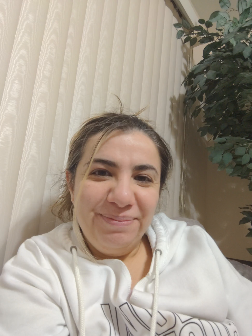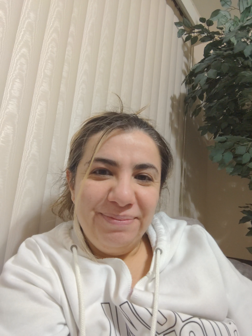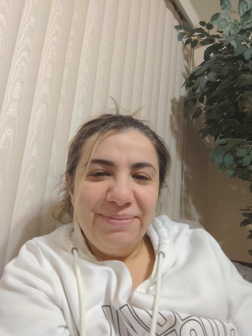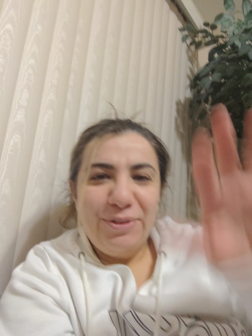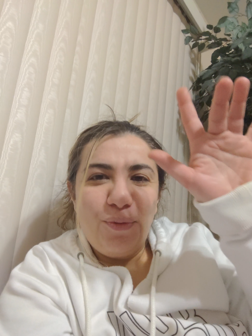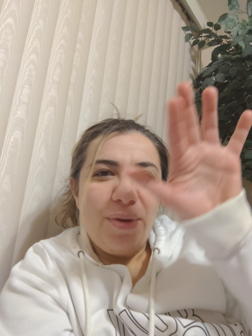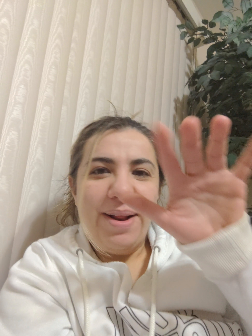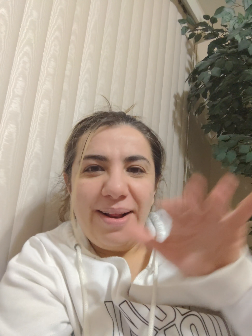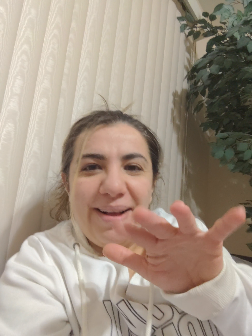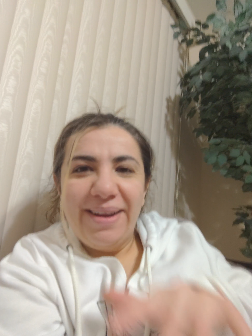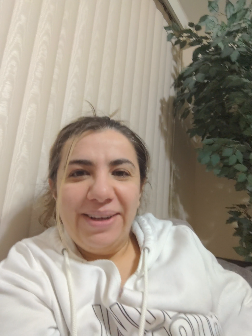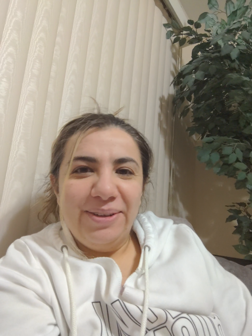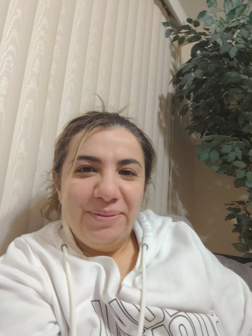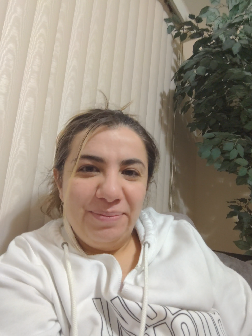snow